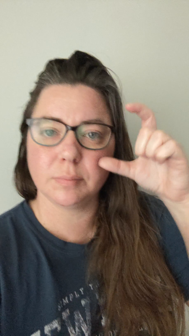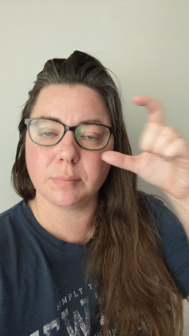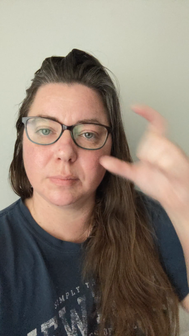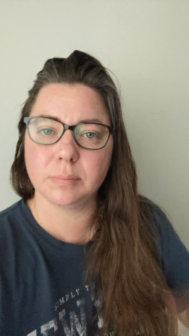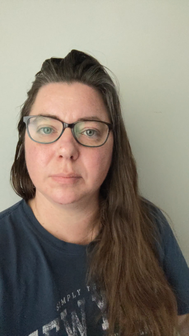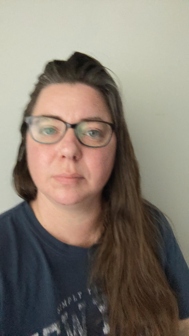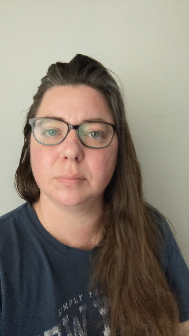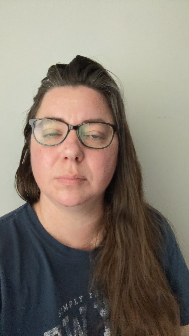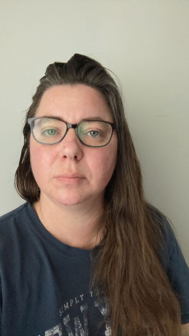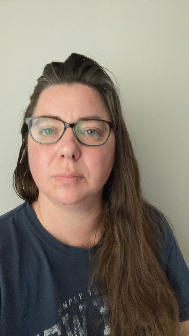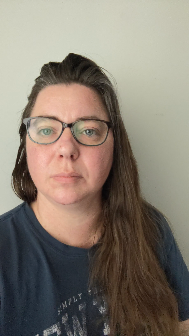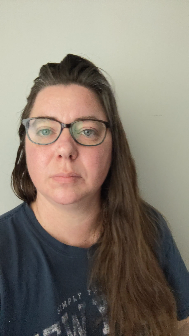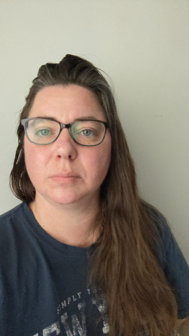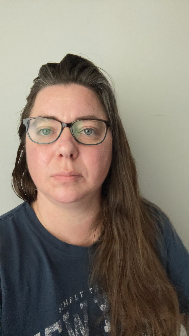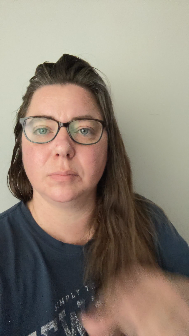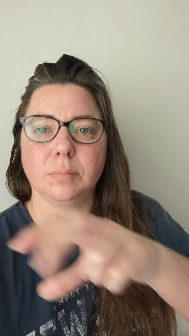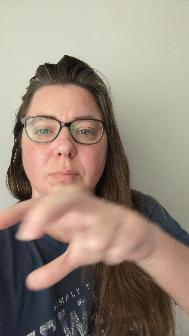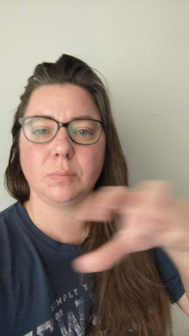porch